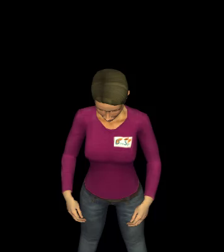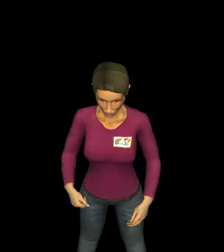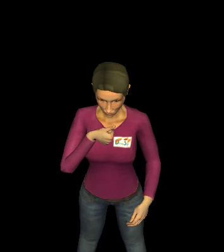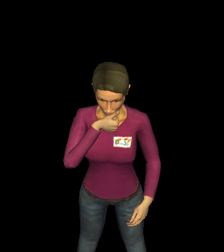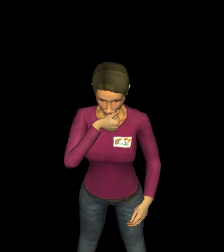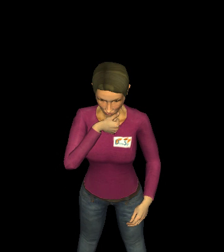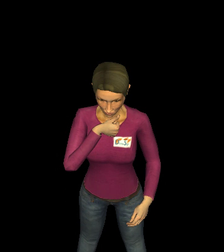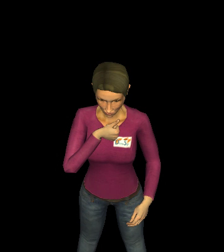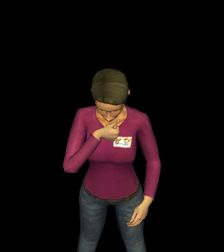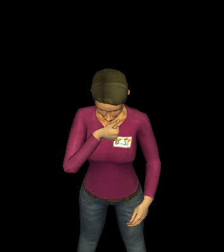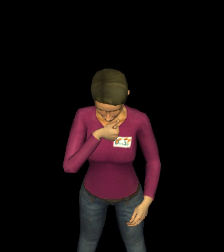ألم